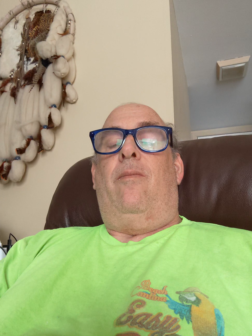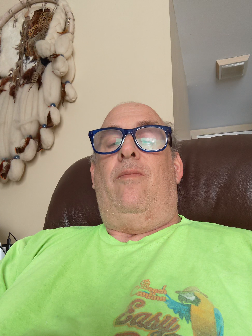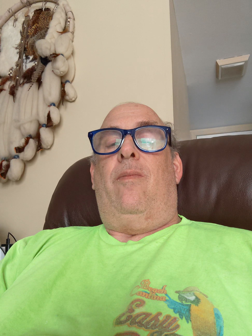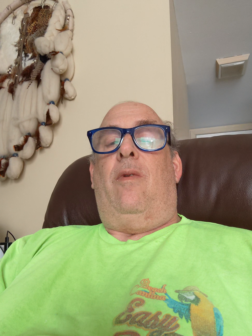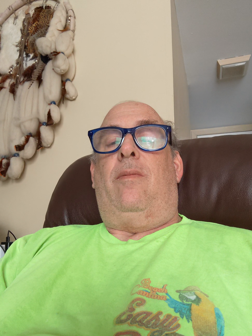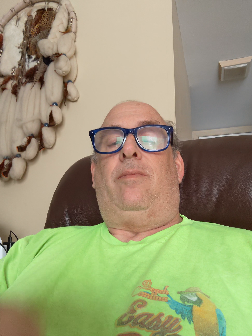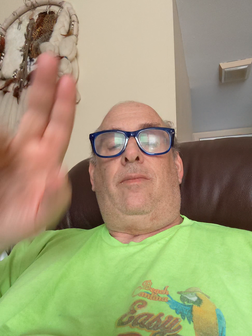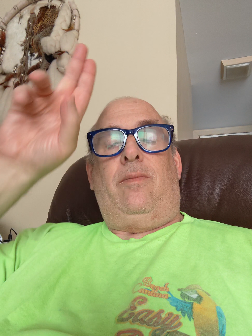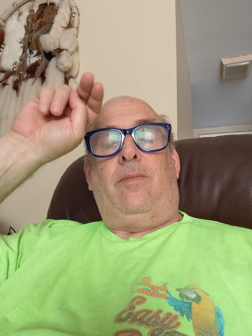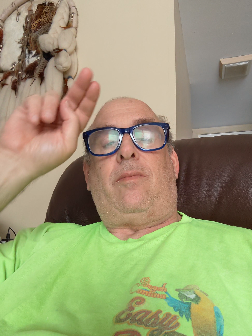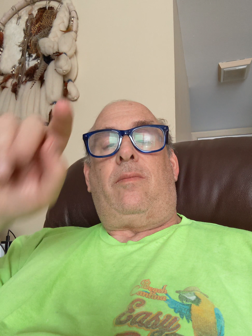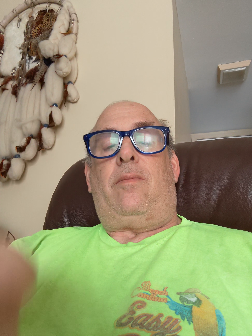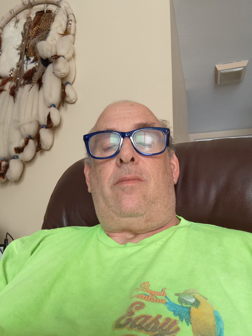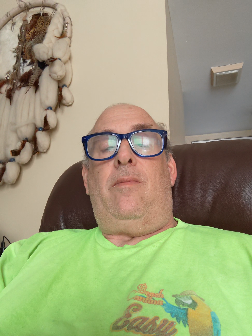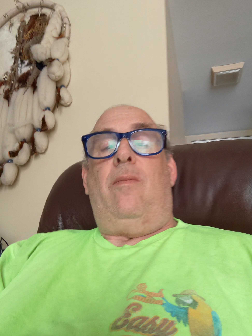horse